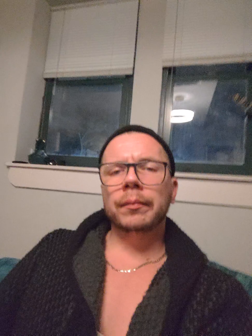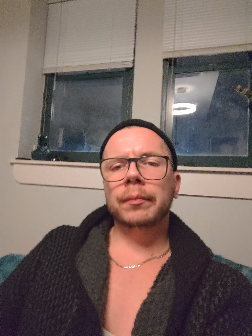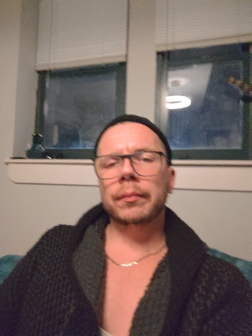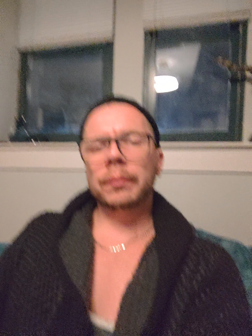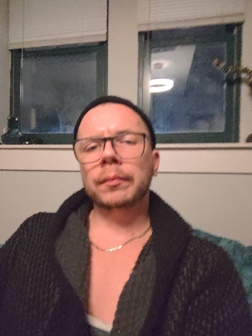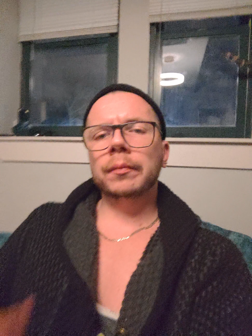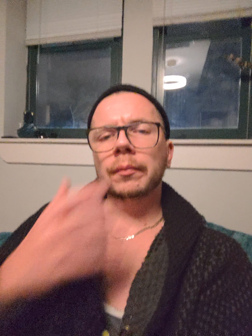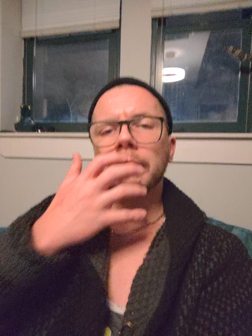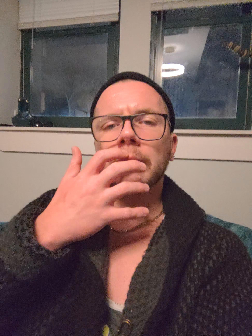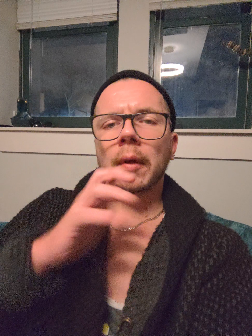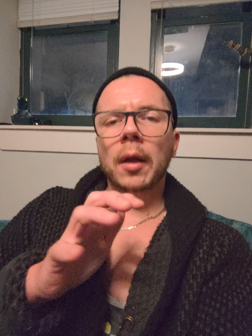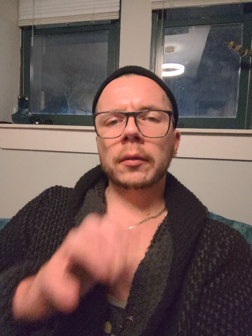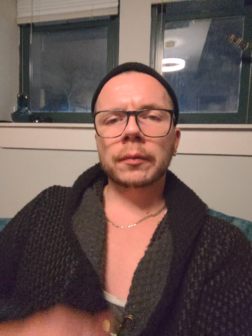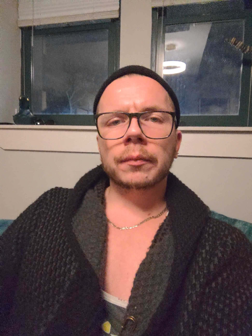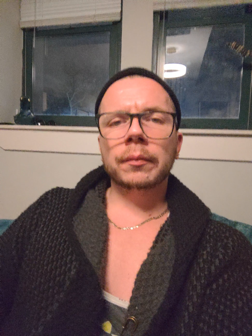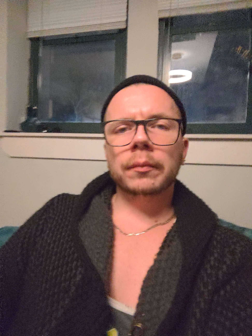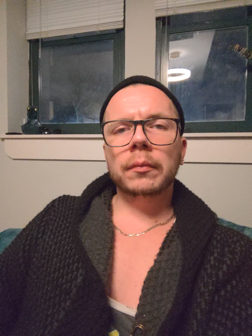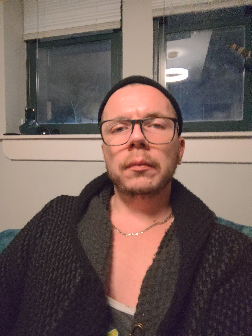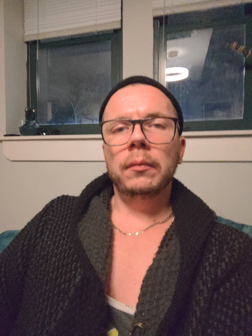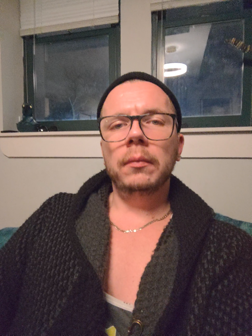hot